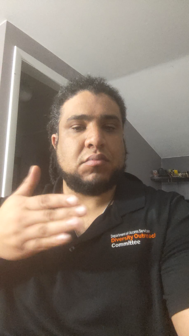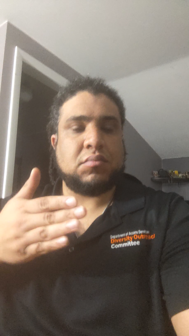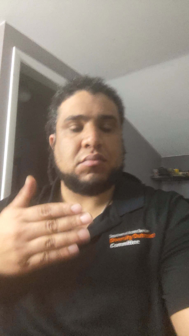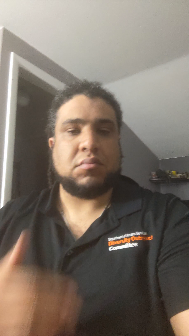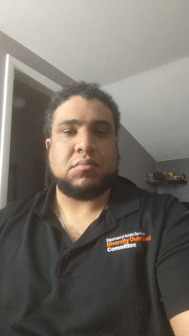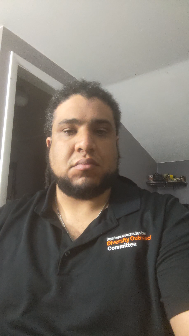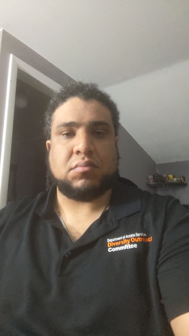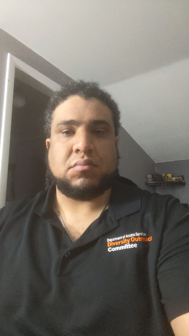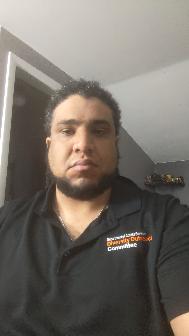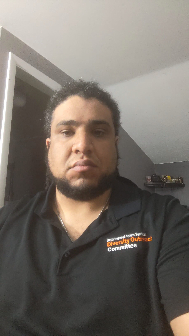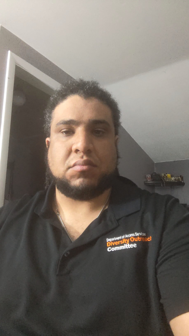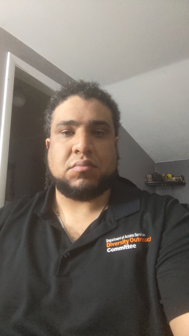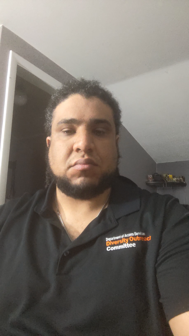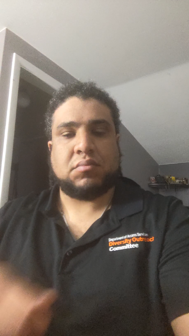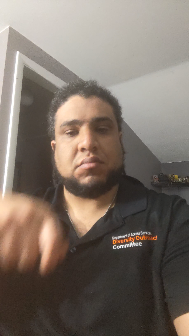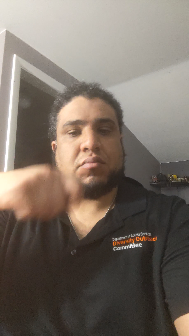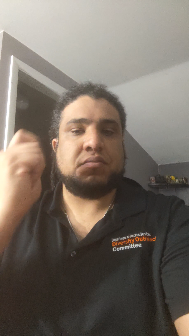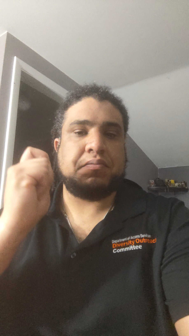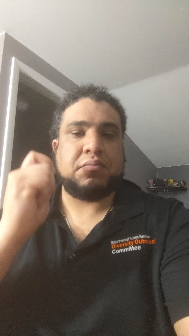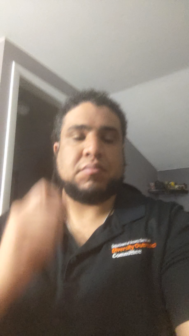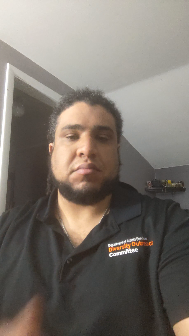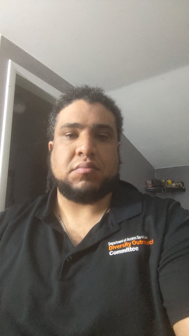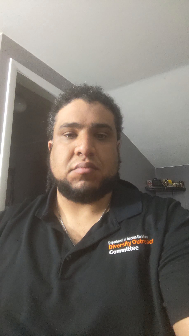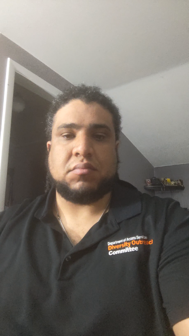rip